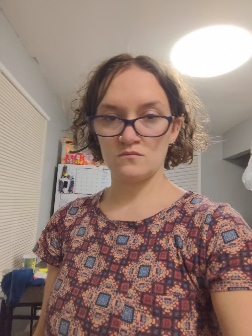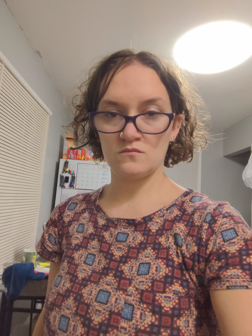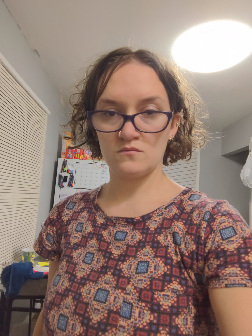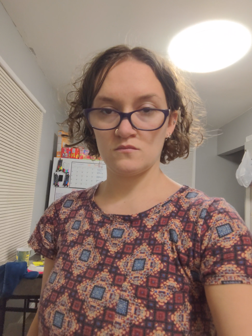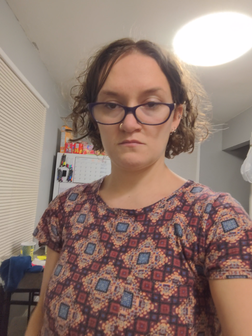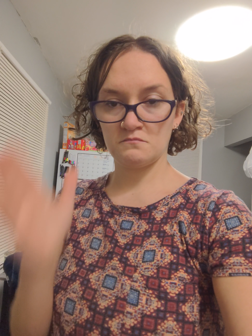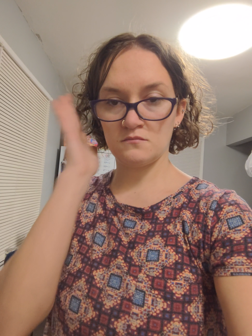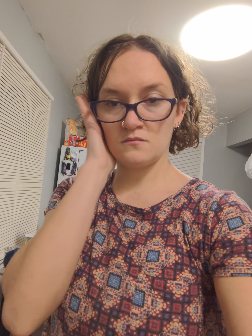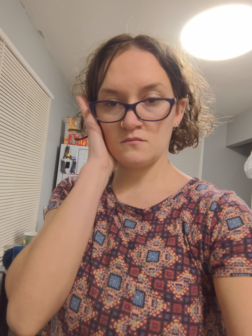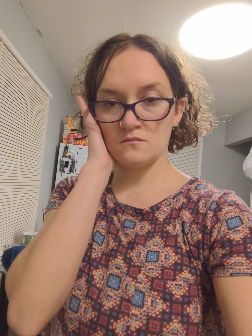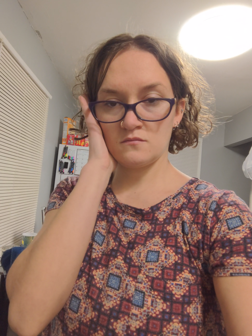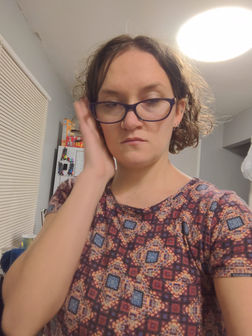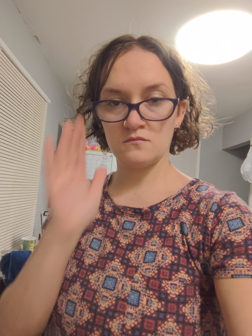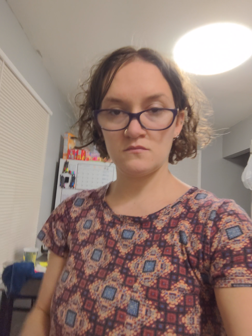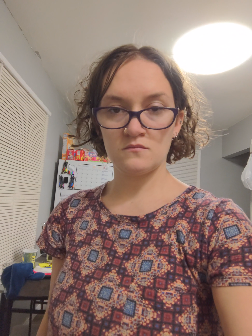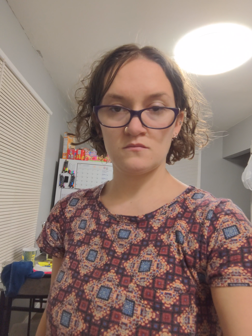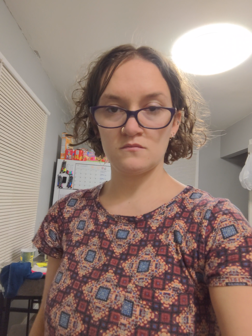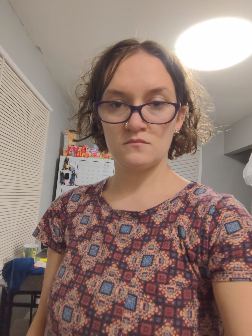bed